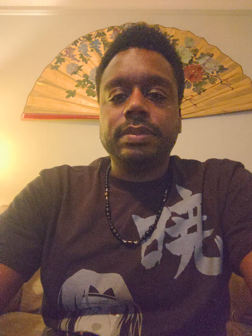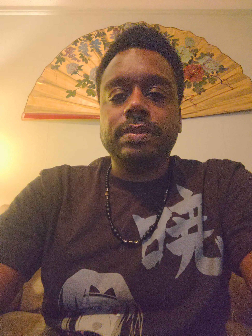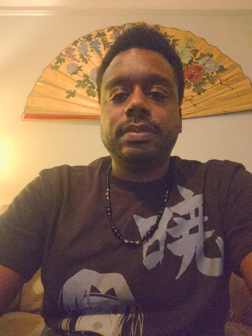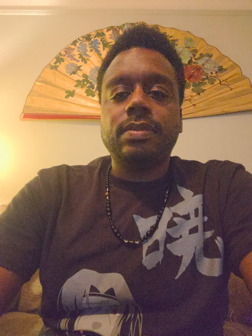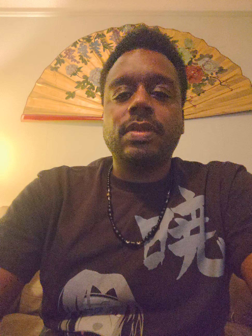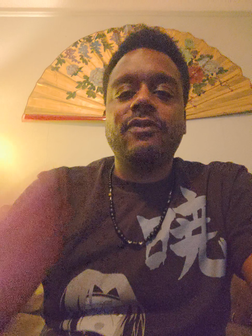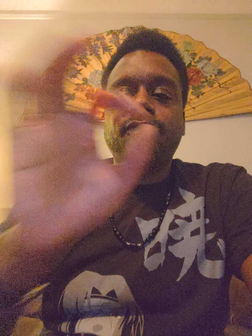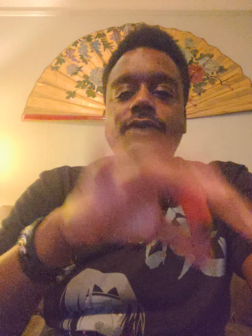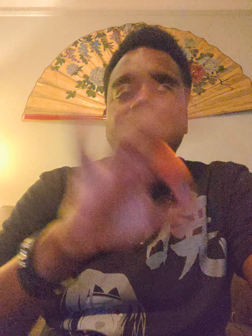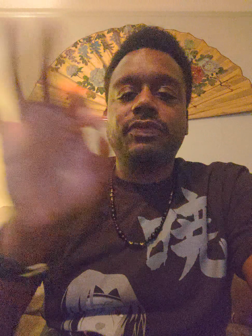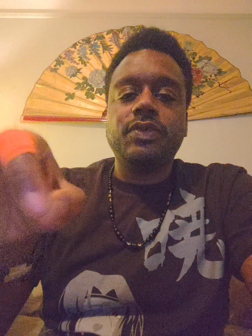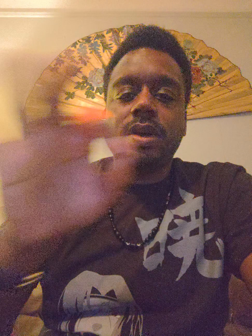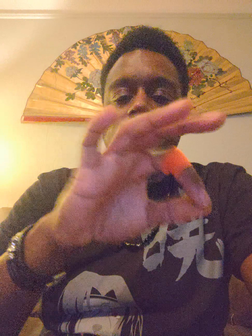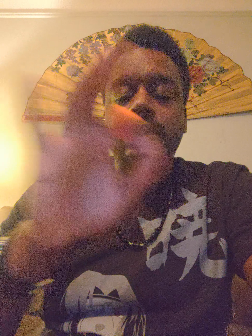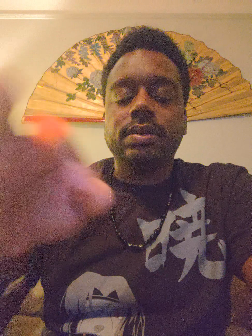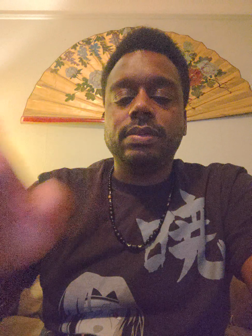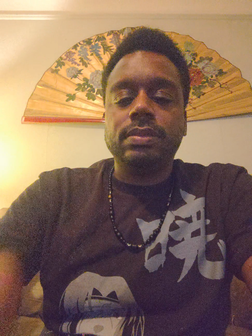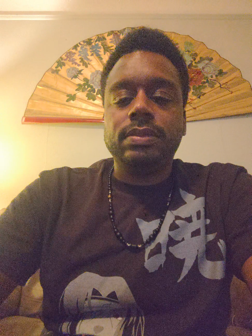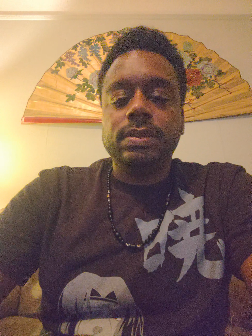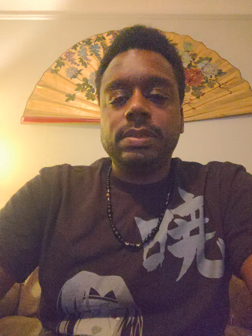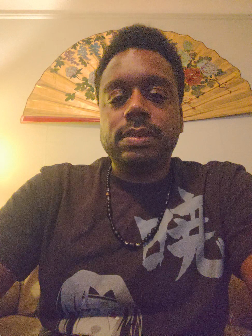french fries